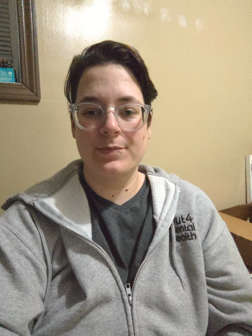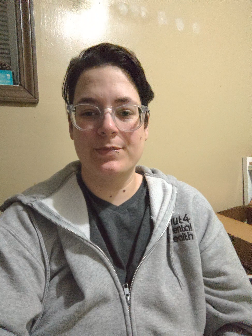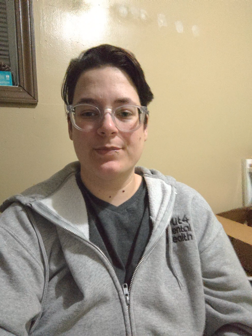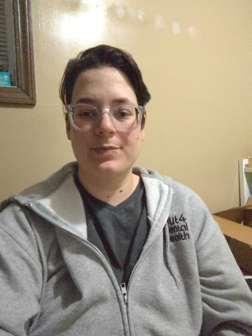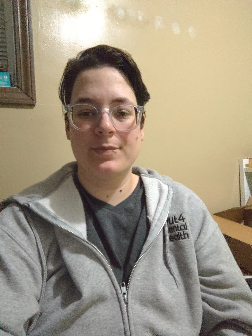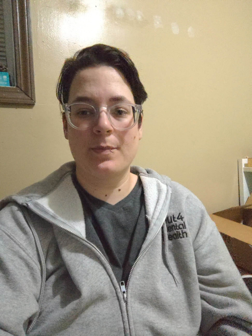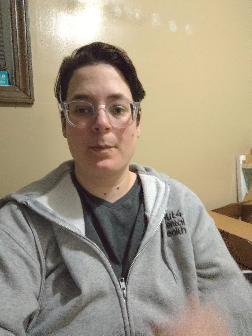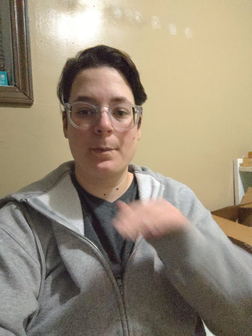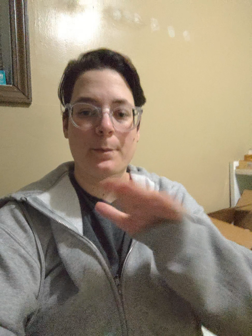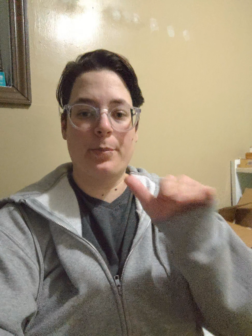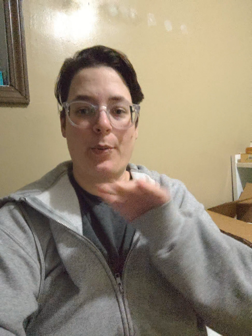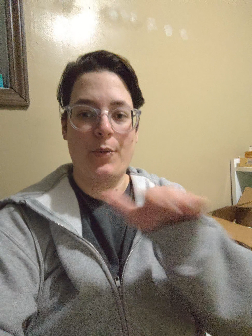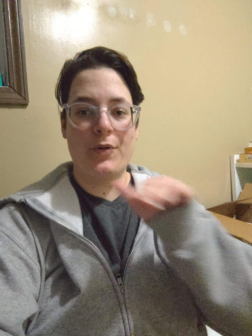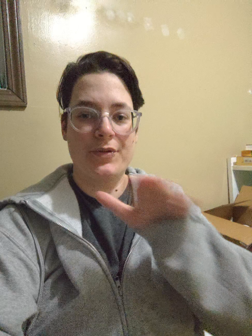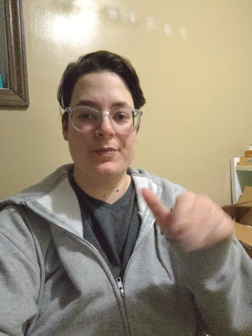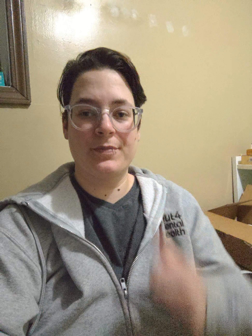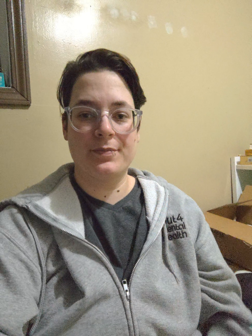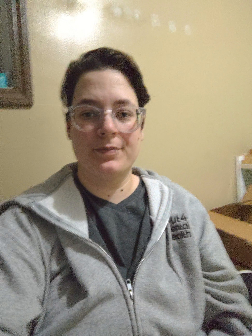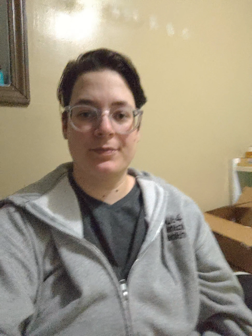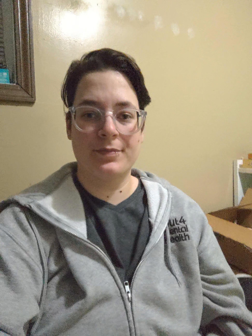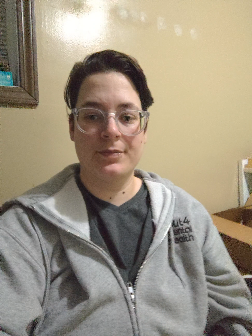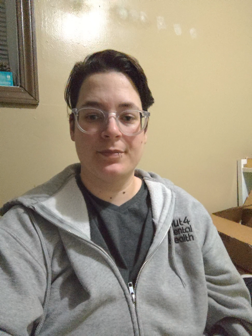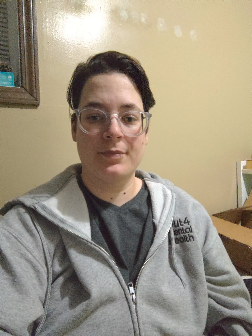pool